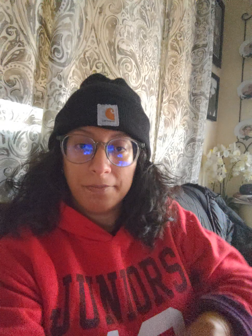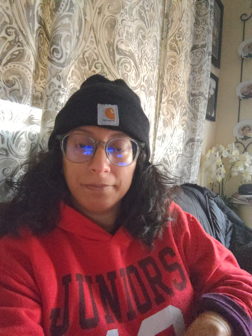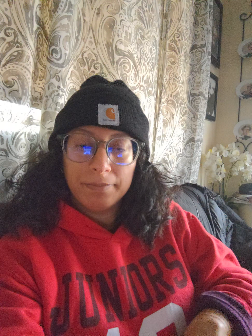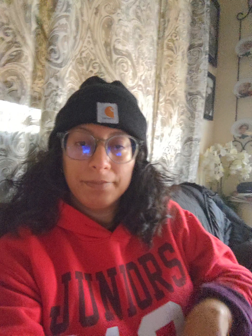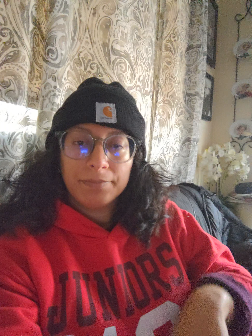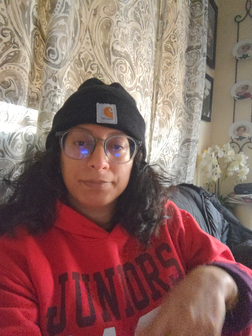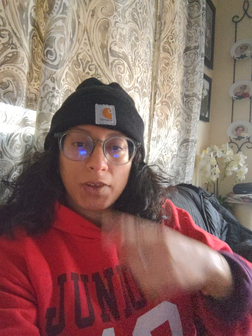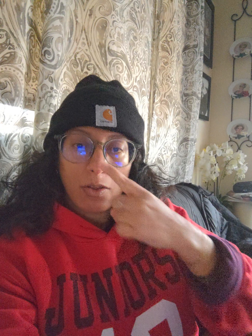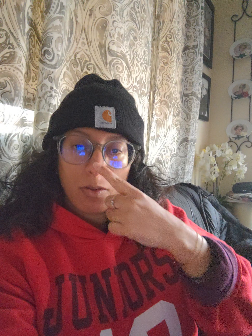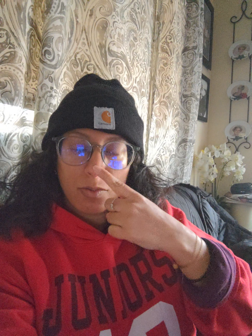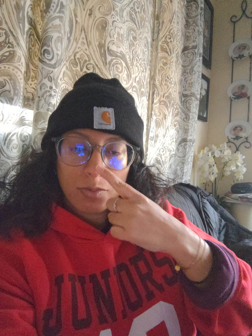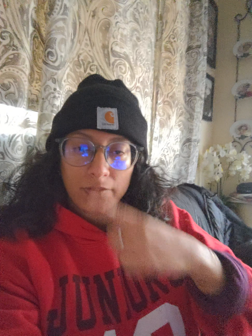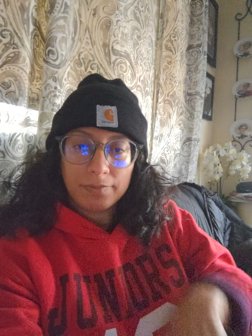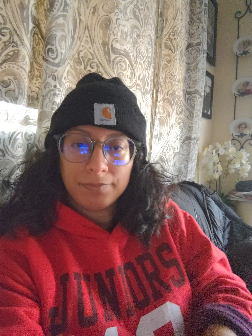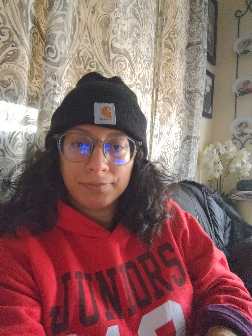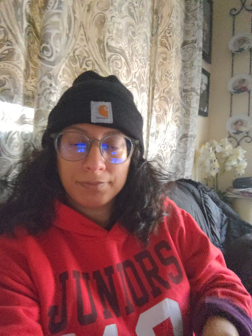nose